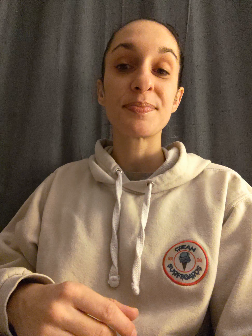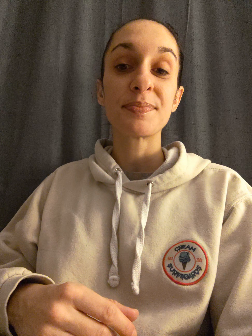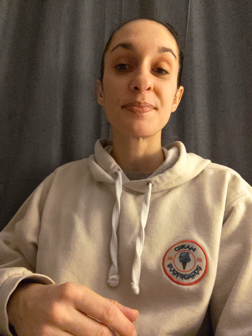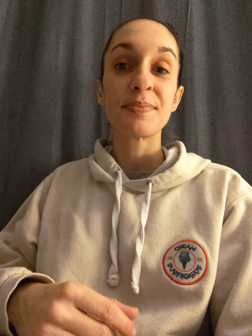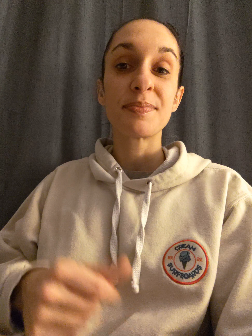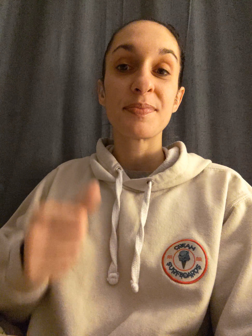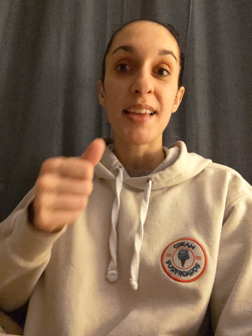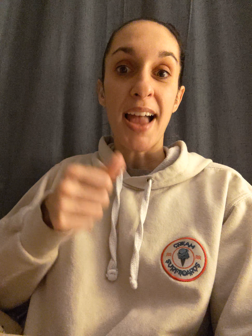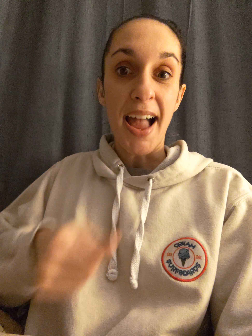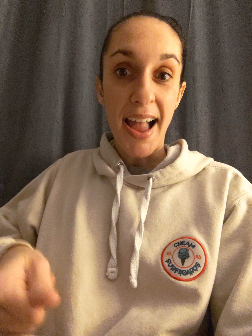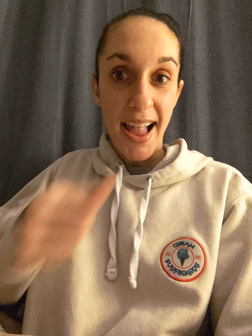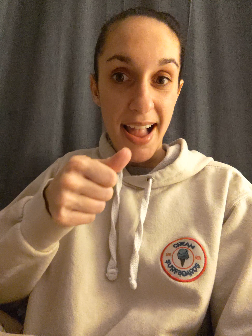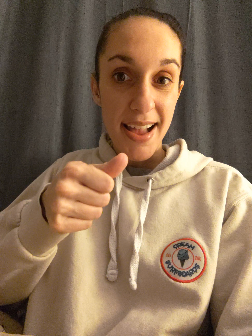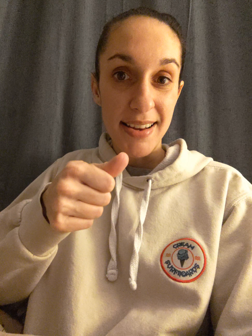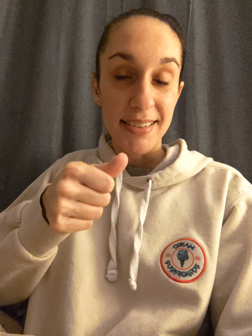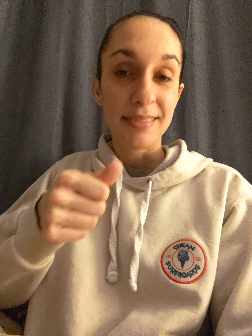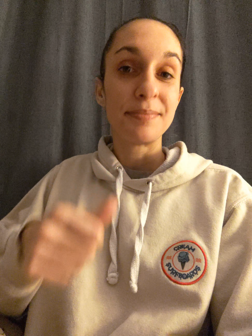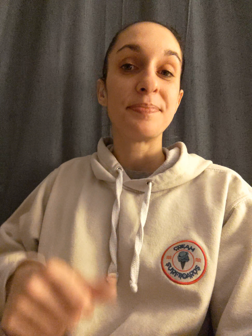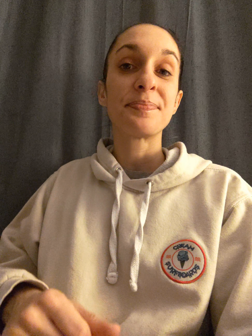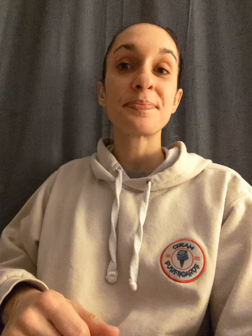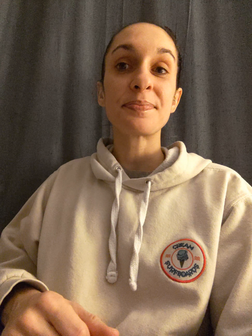hide